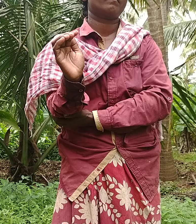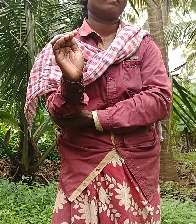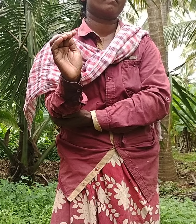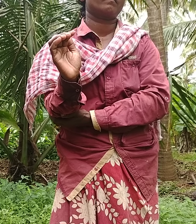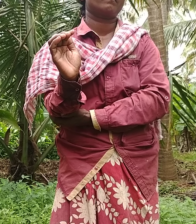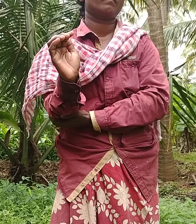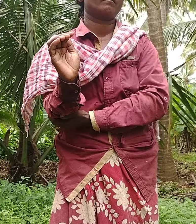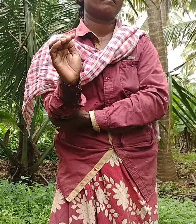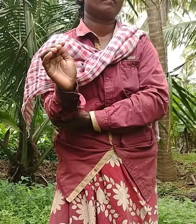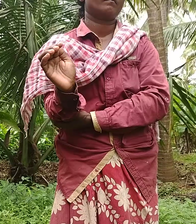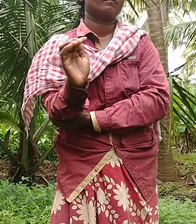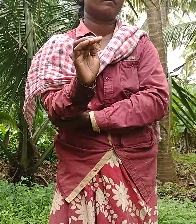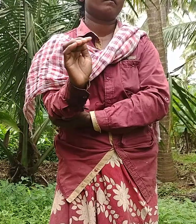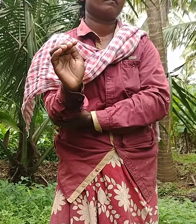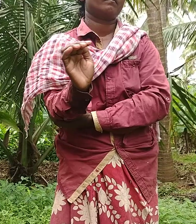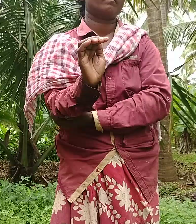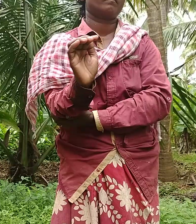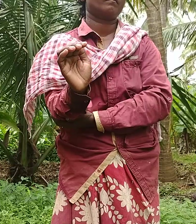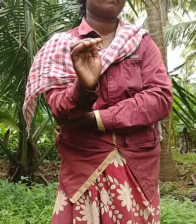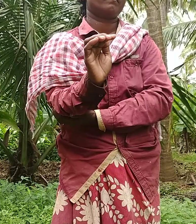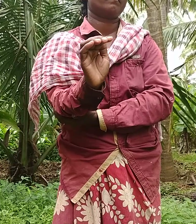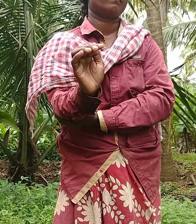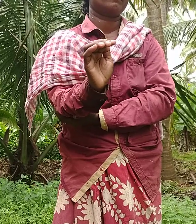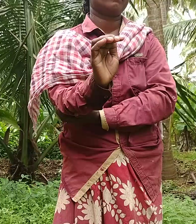Snake